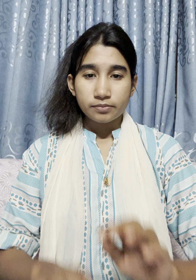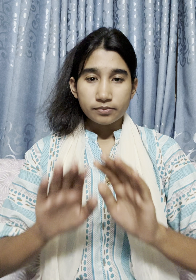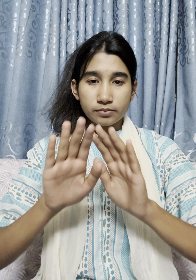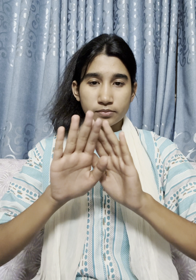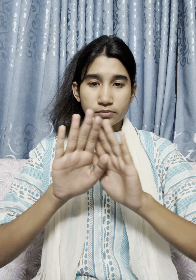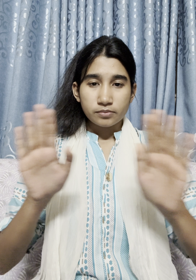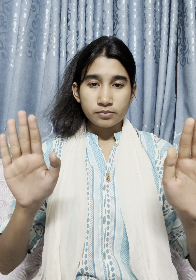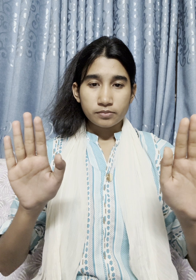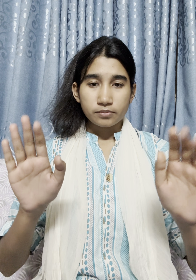না